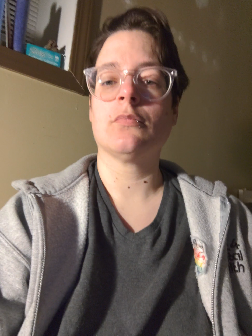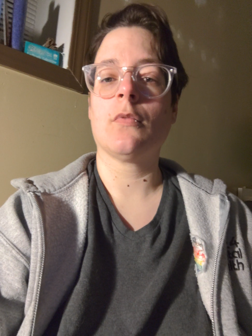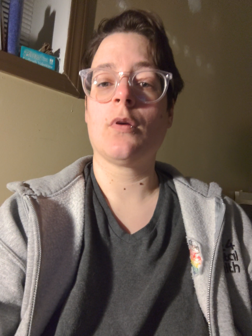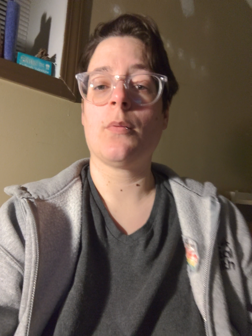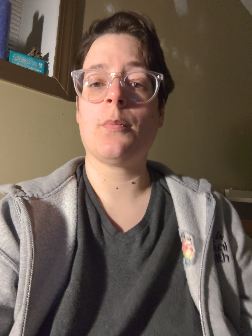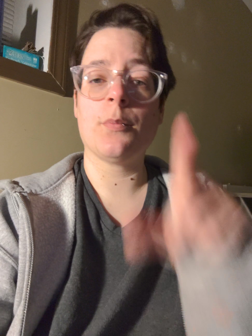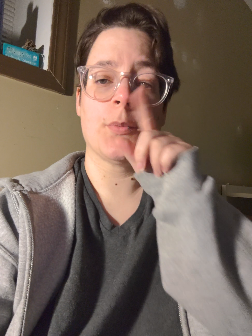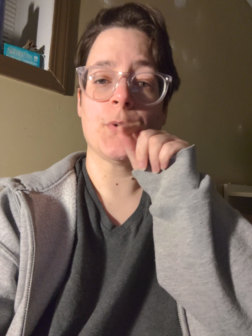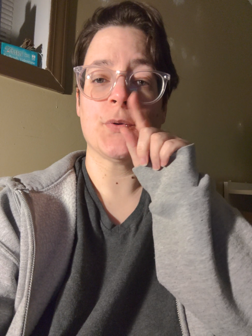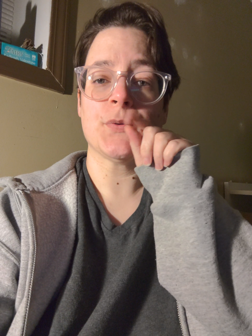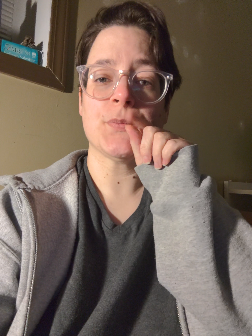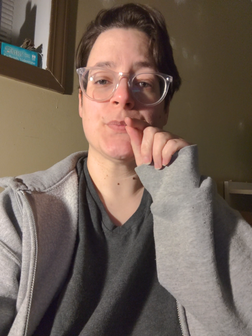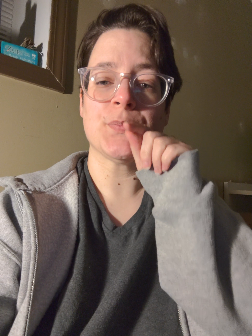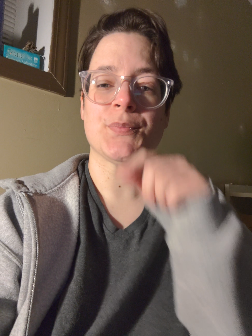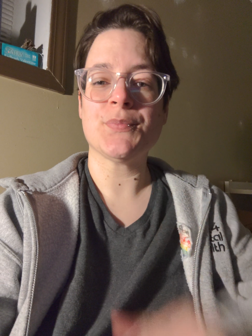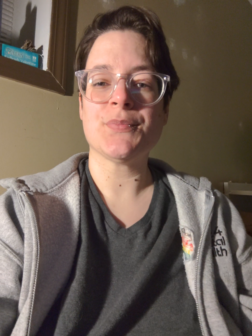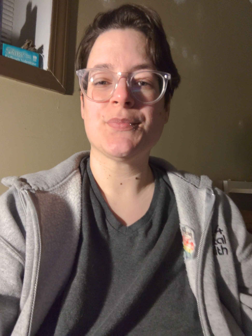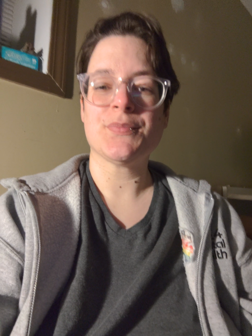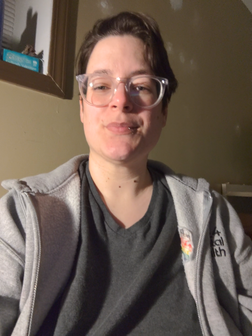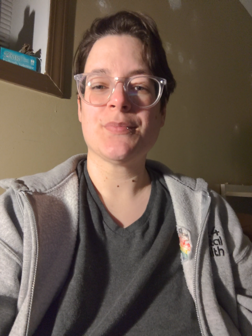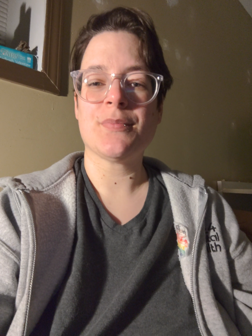bird